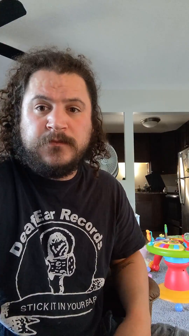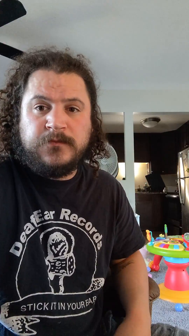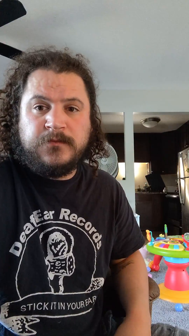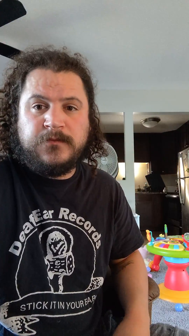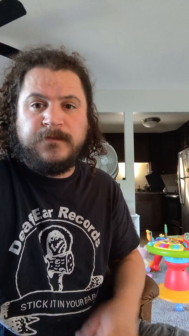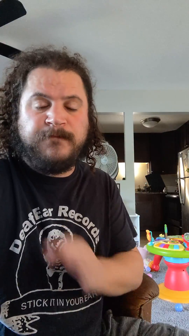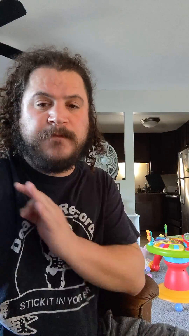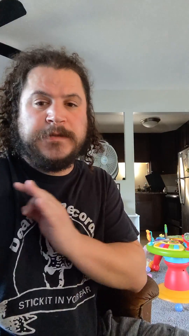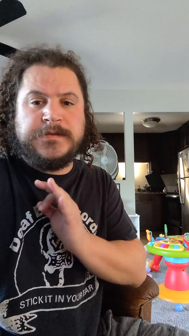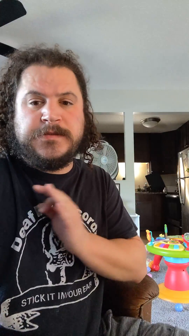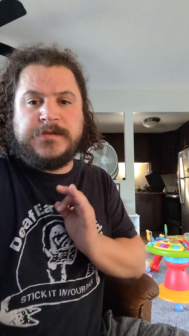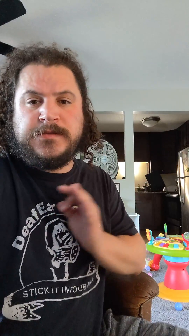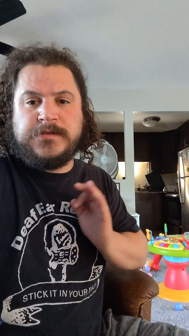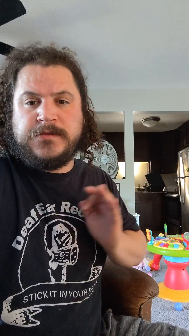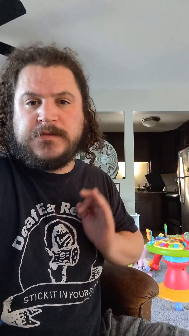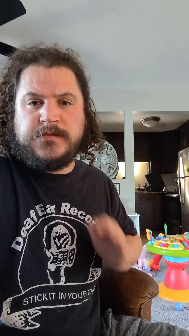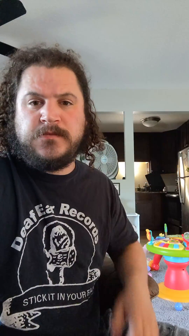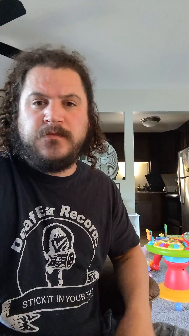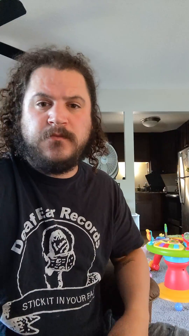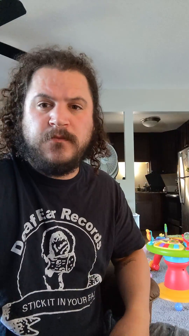beads